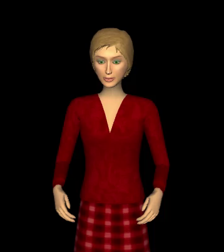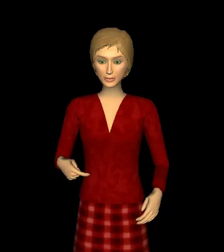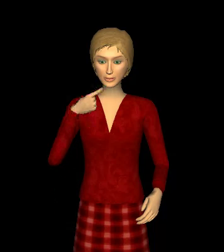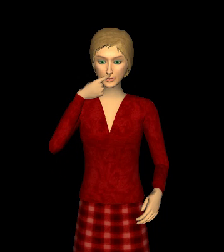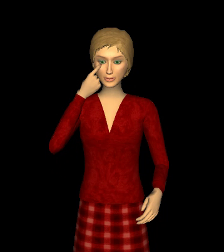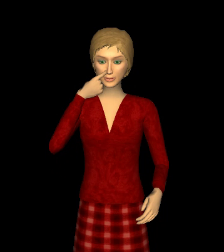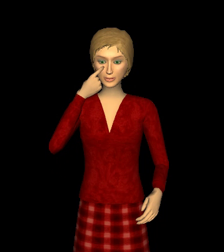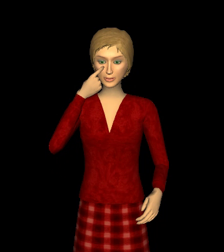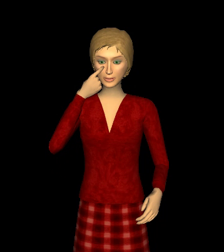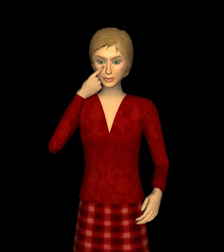يراقب